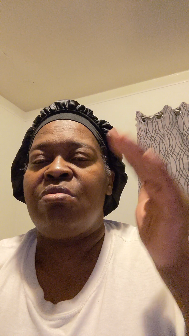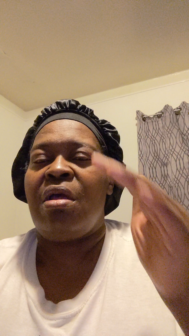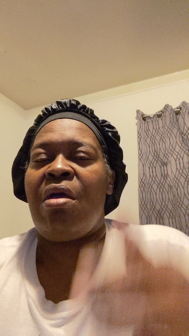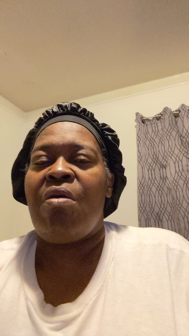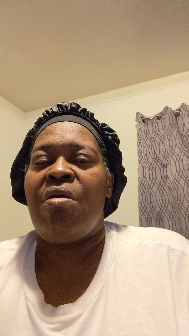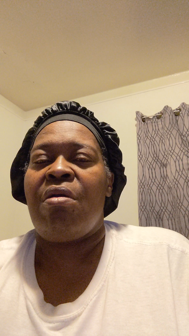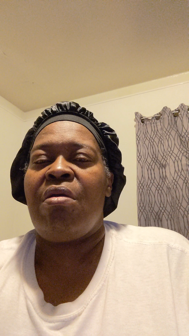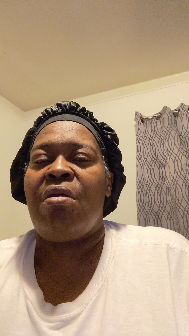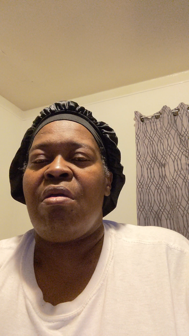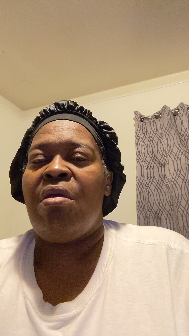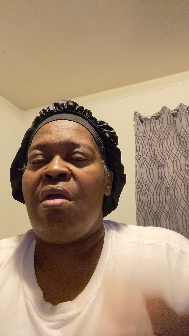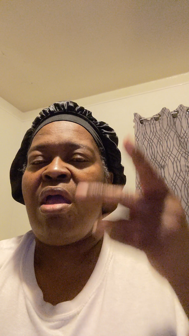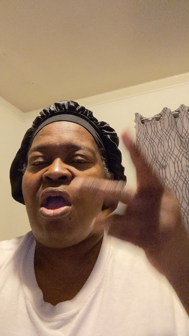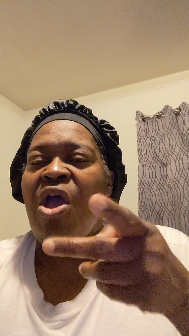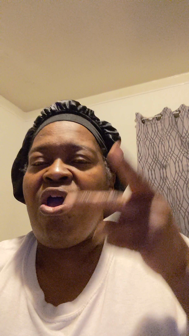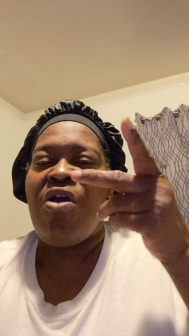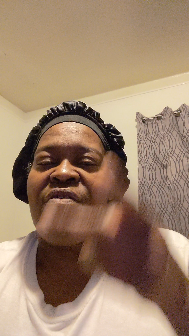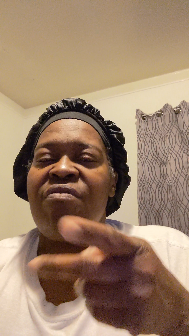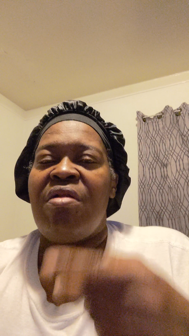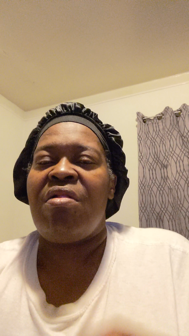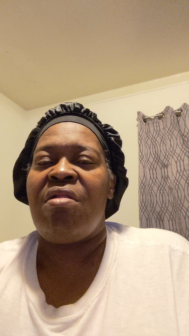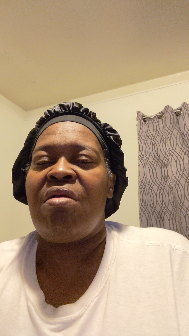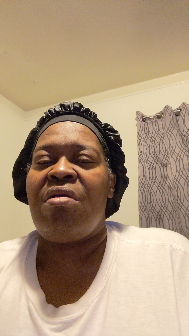careful